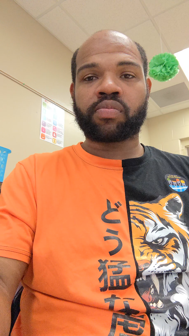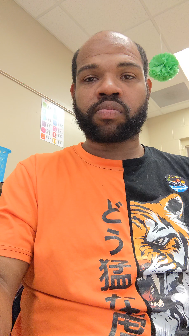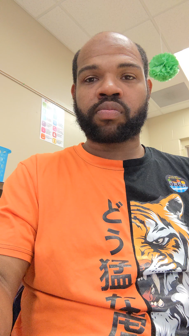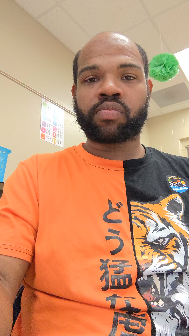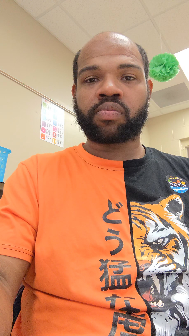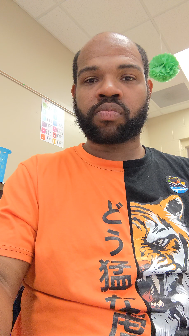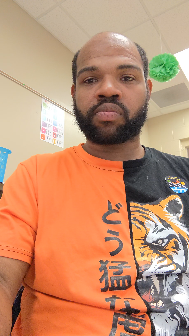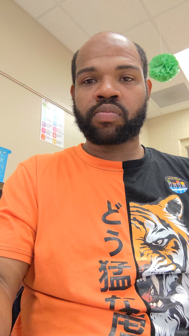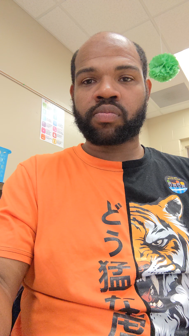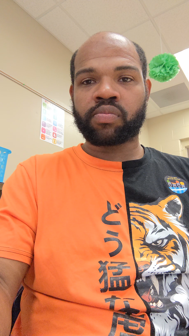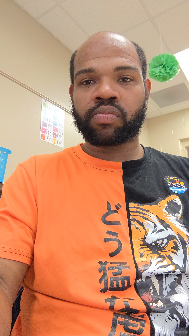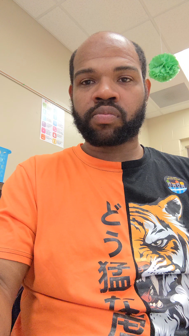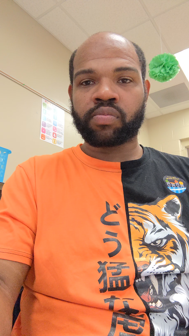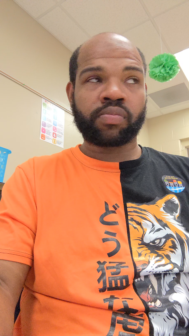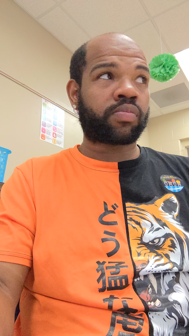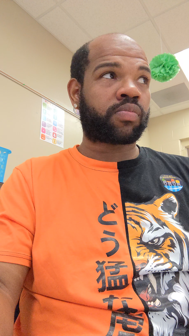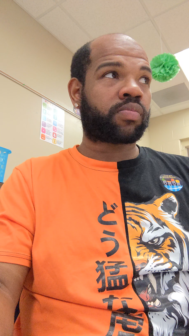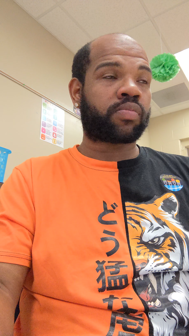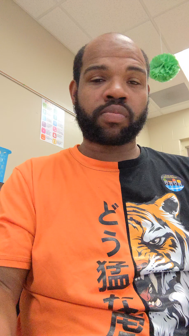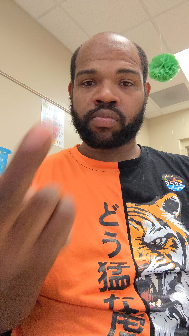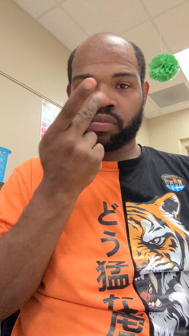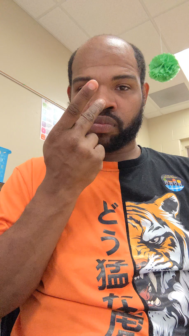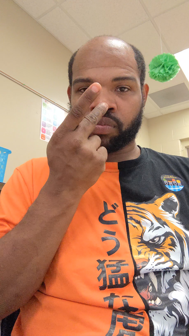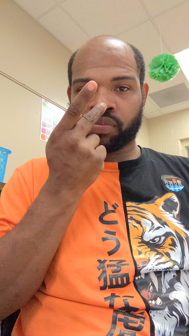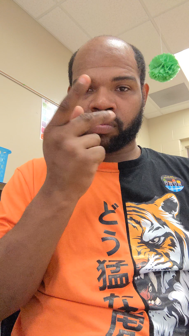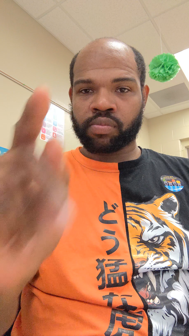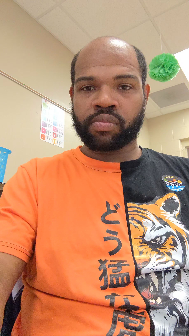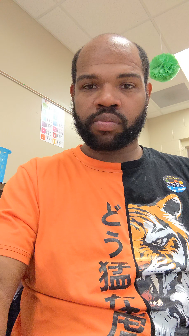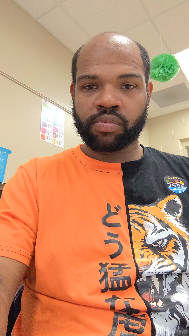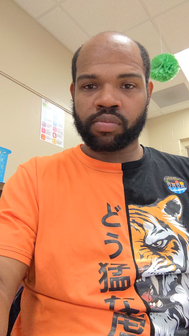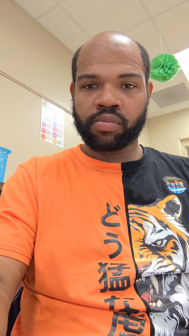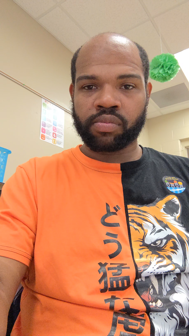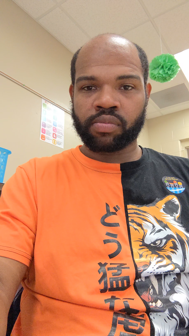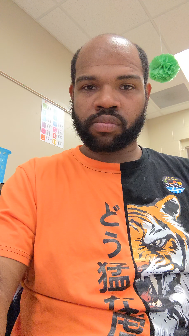penis